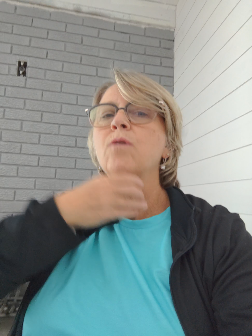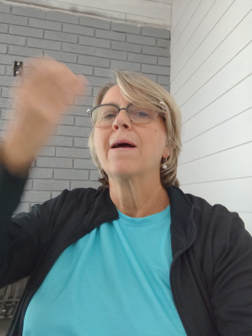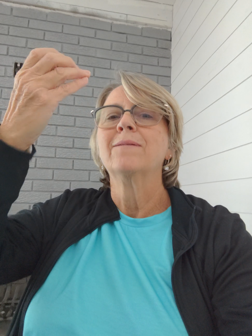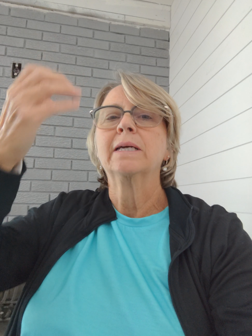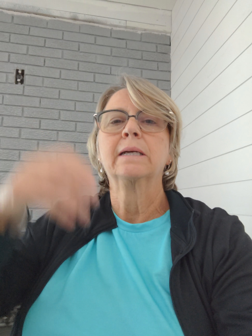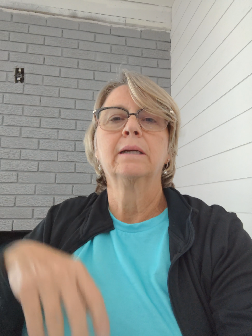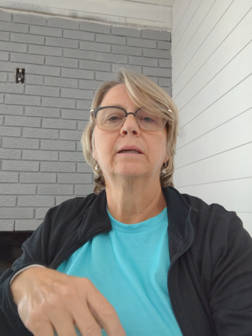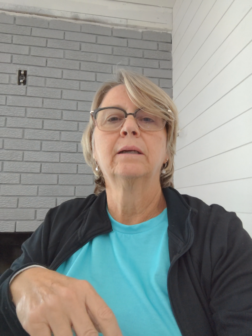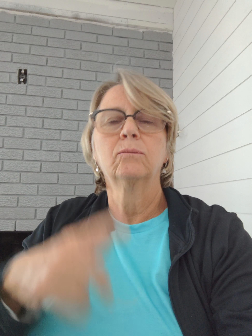giraffe